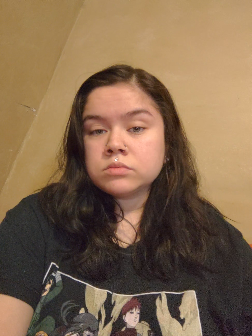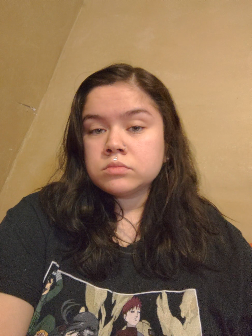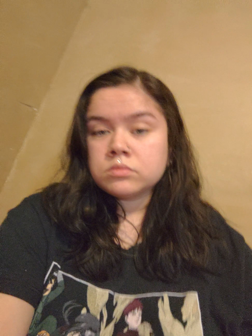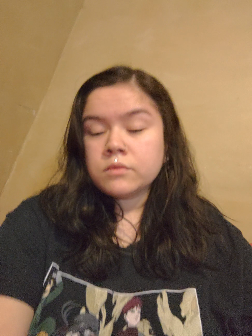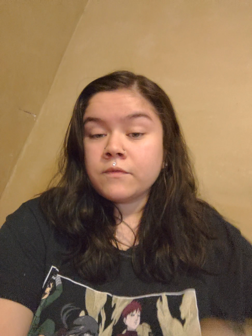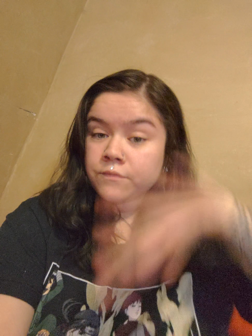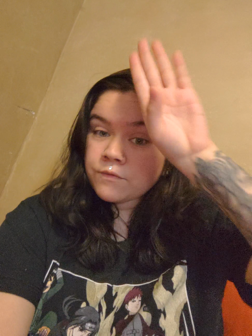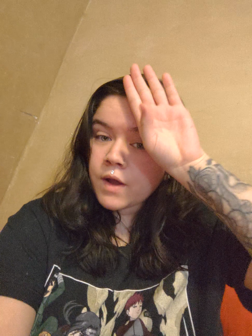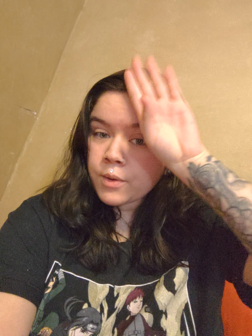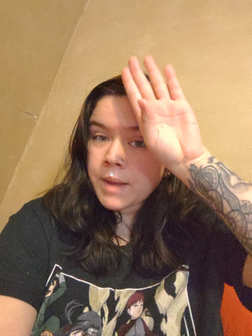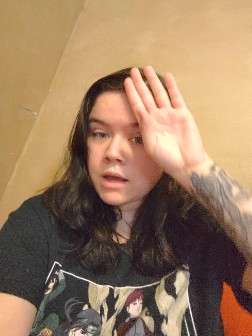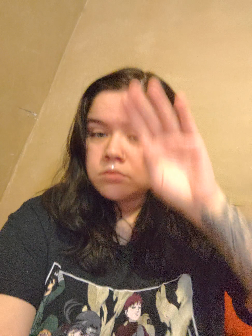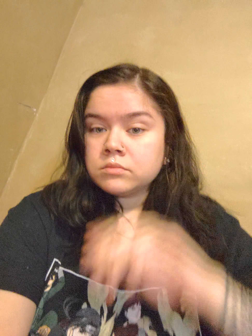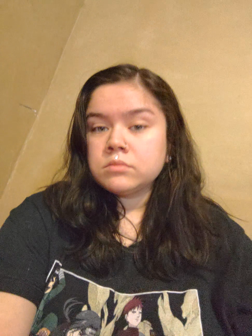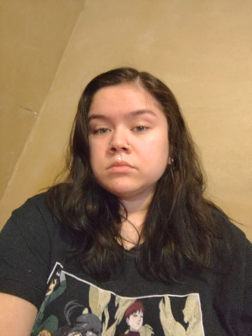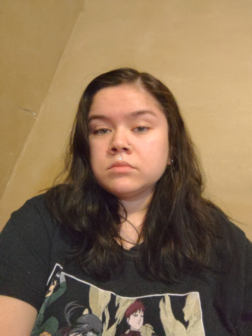fireman